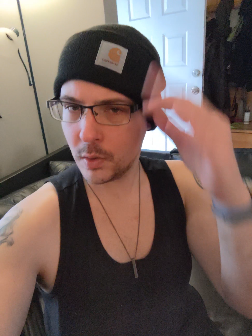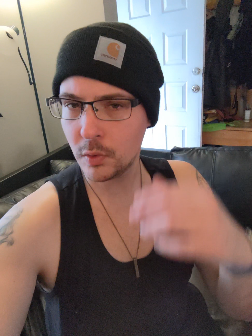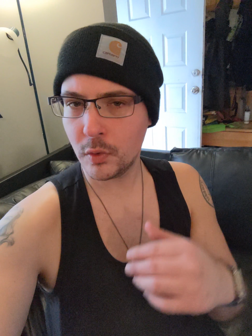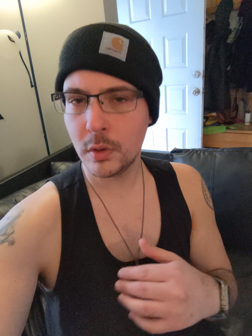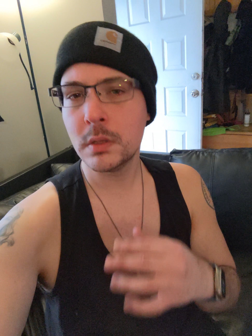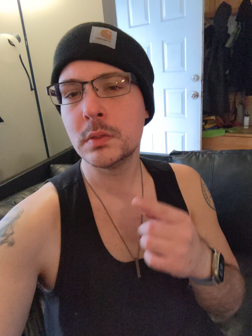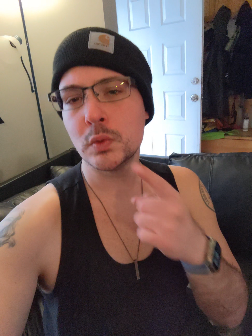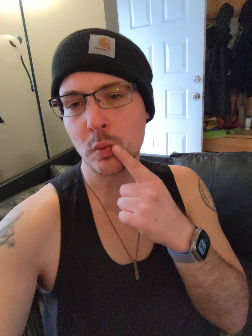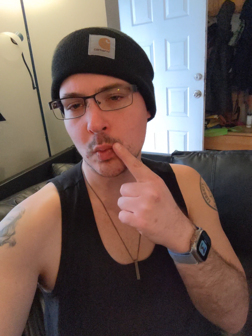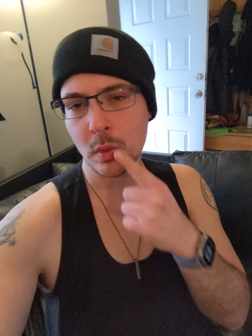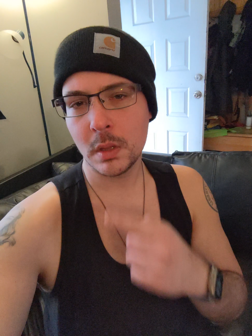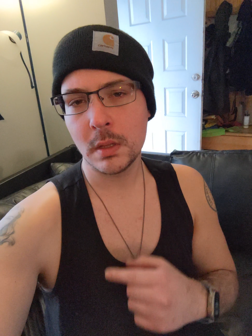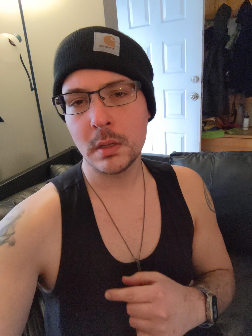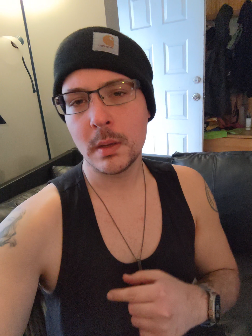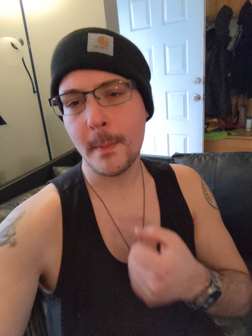tooth